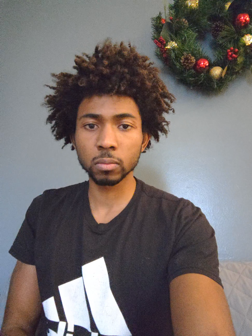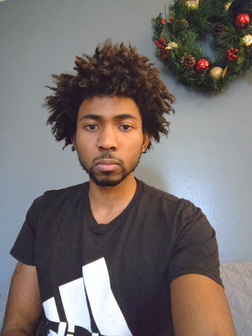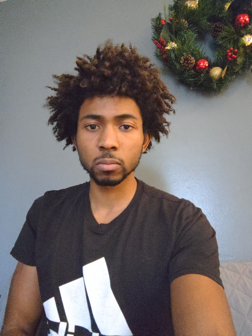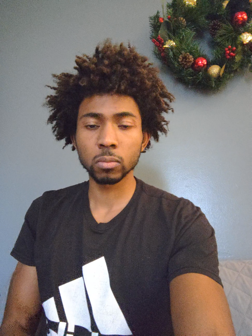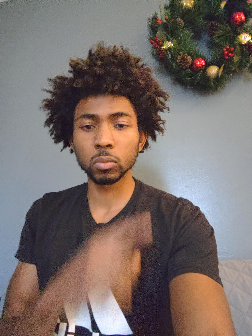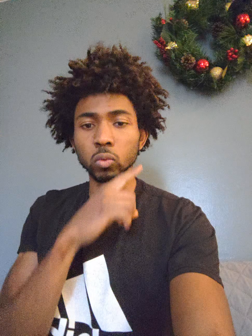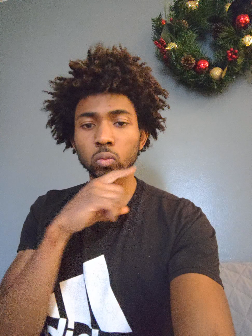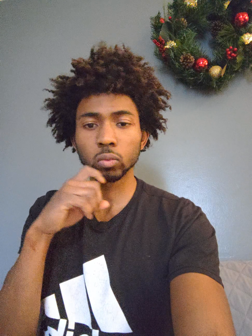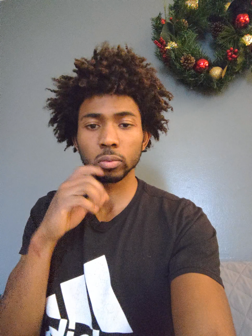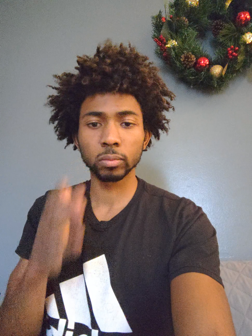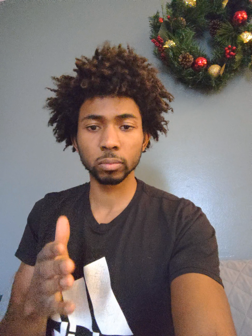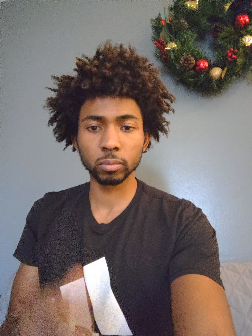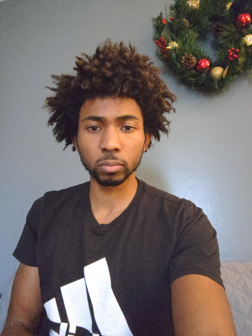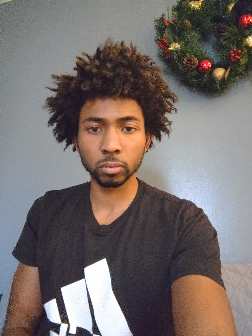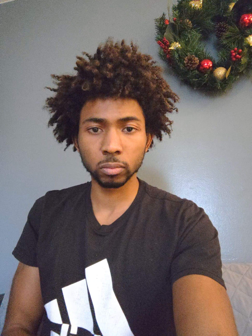dryer